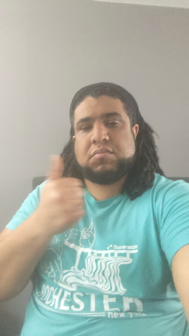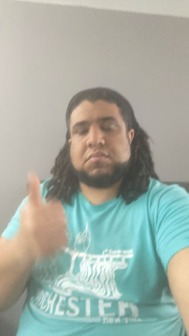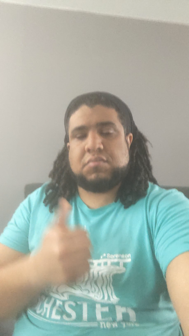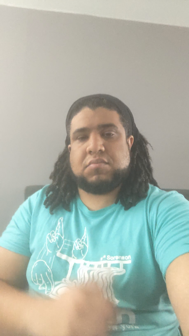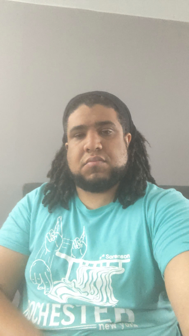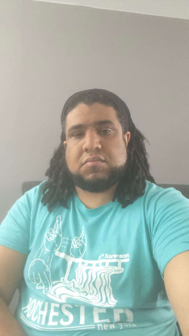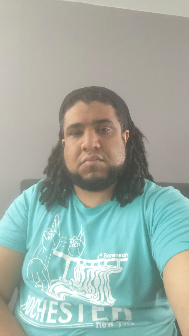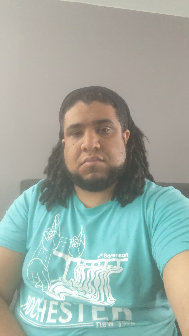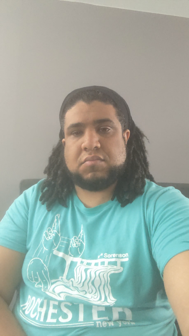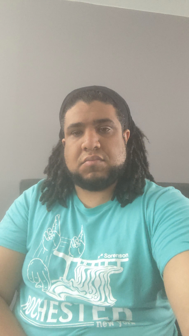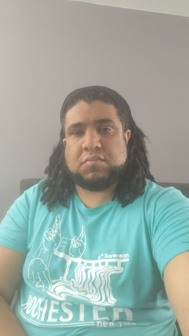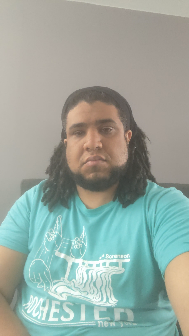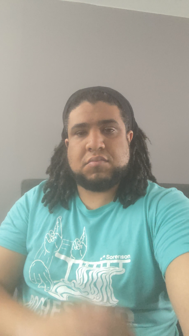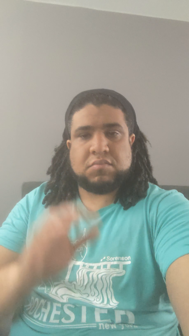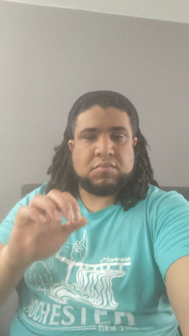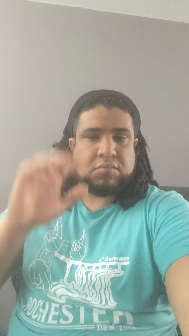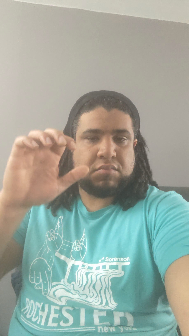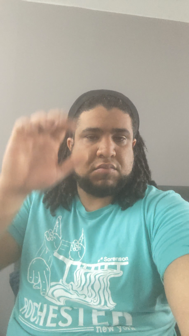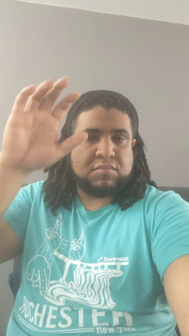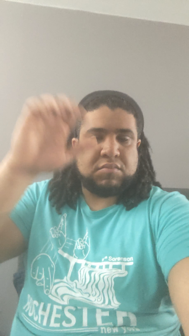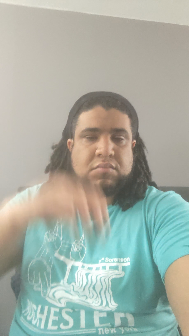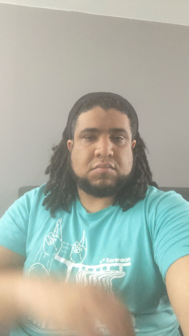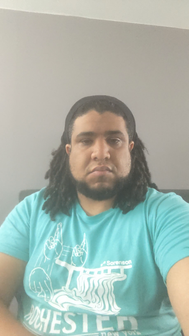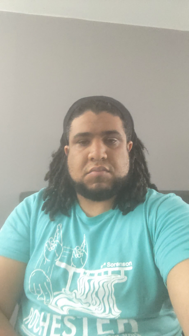climb